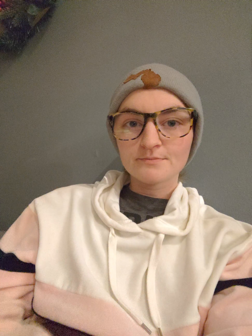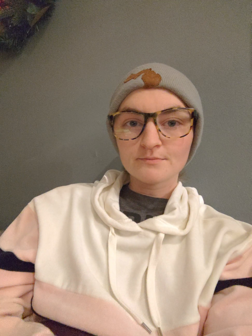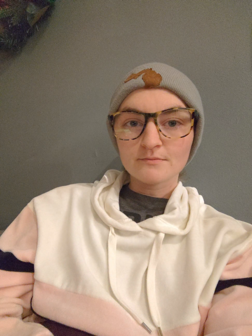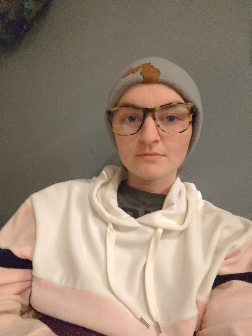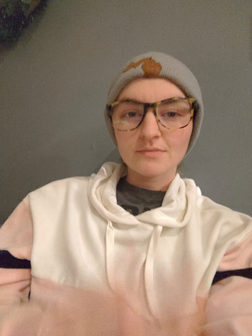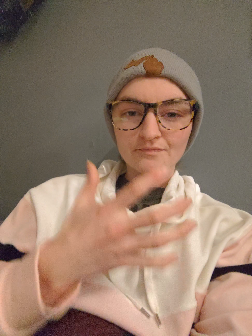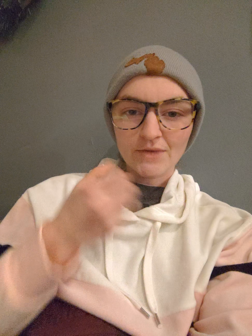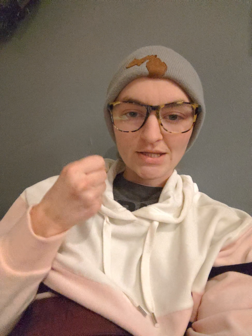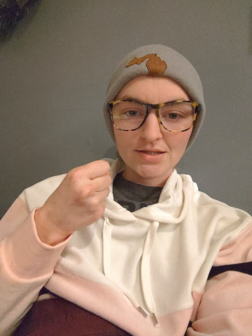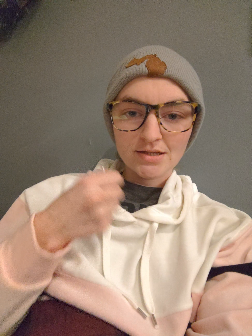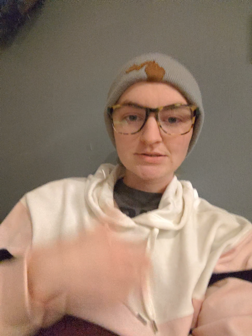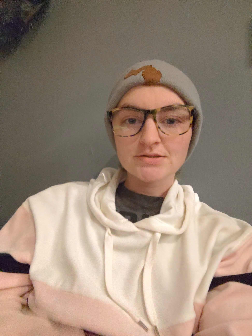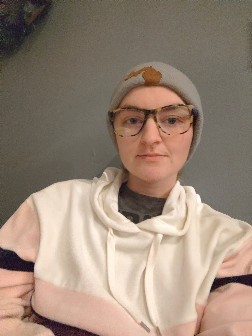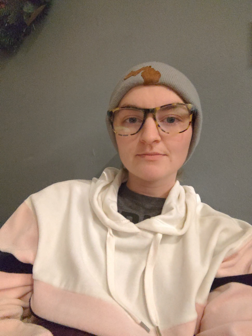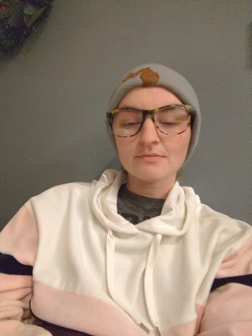fast